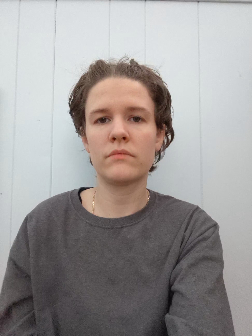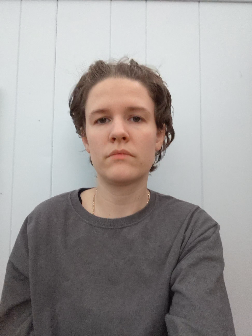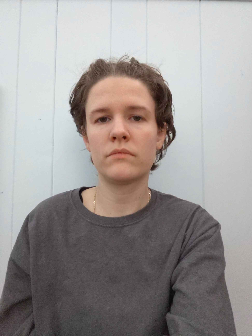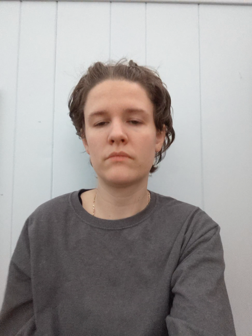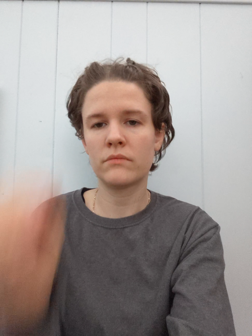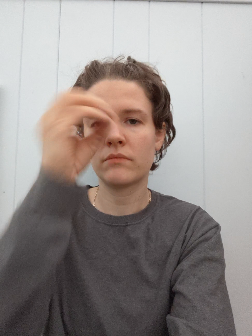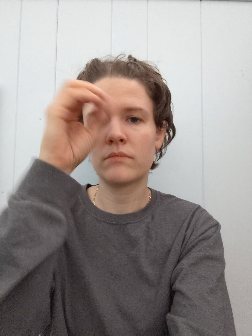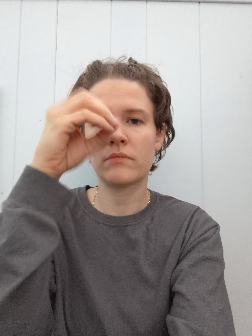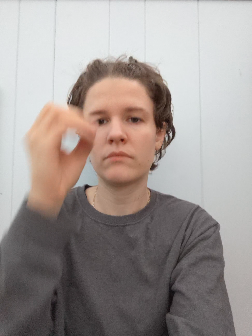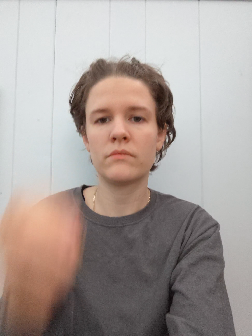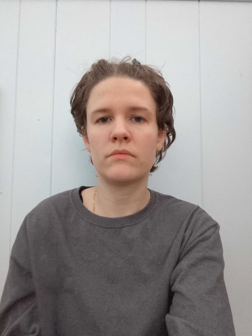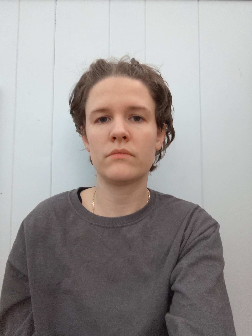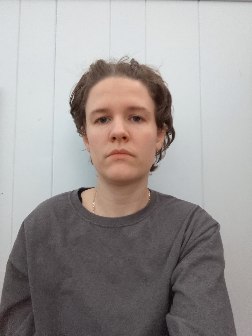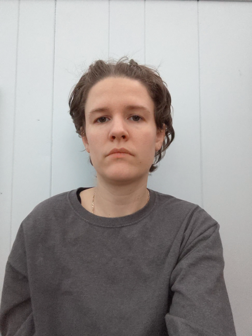owl